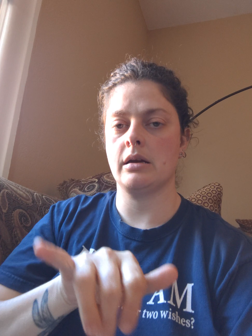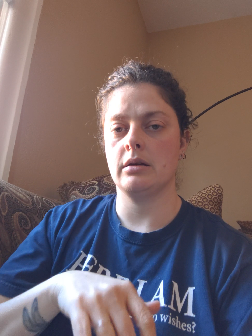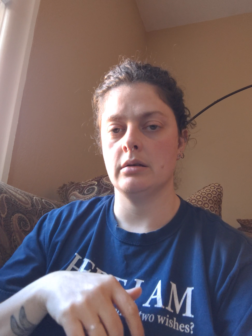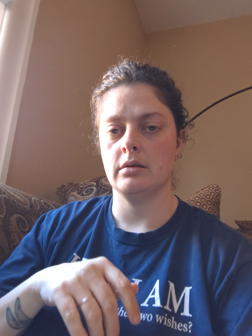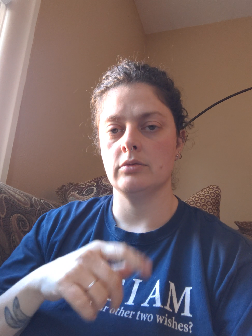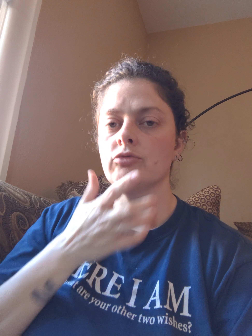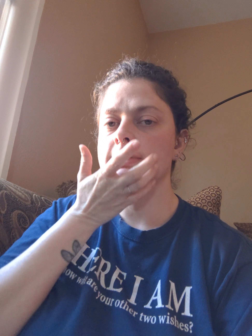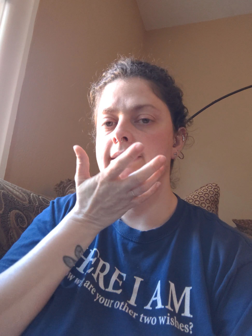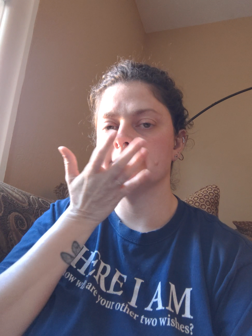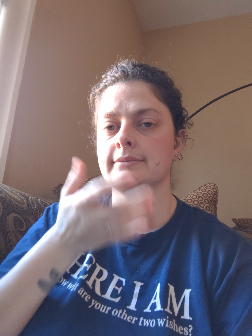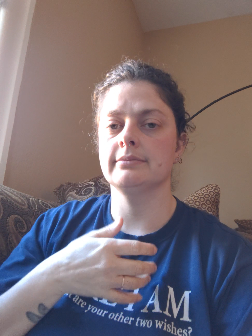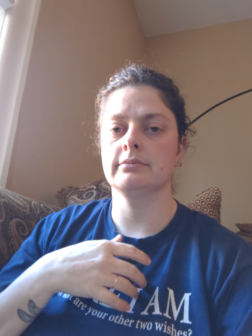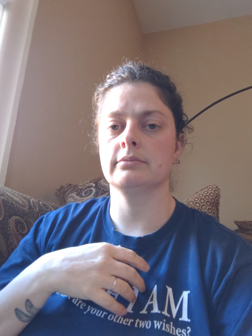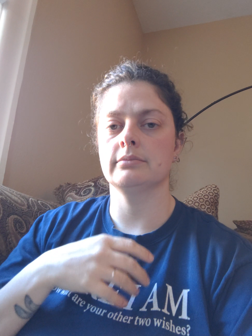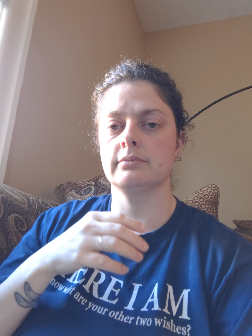grass